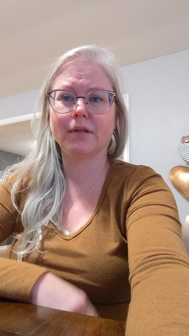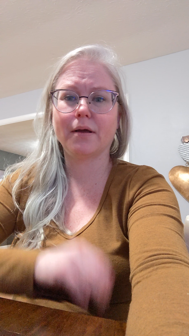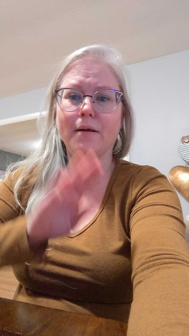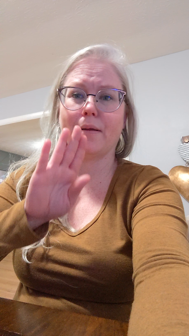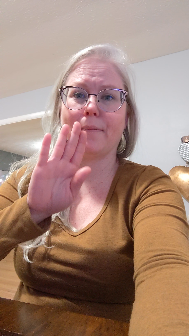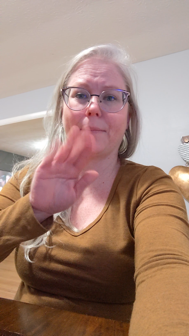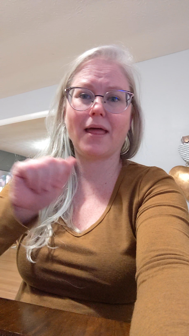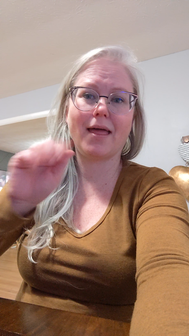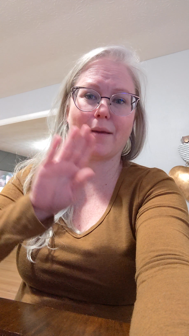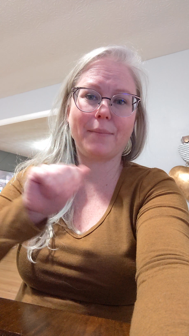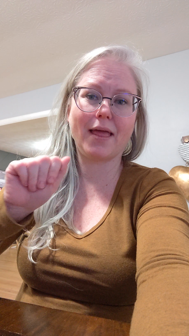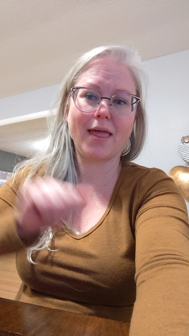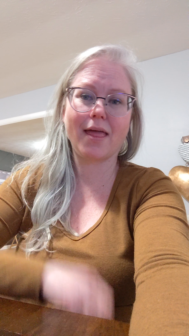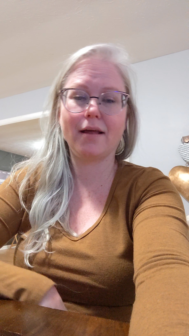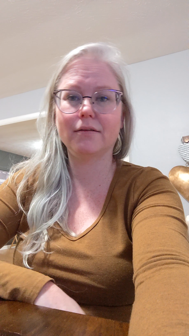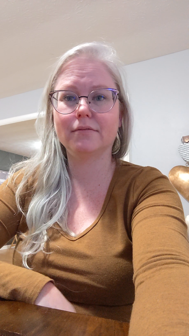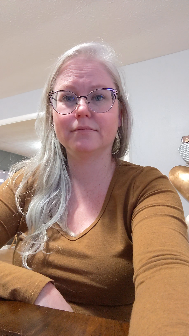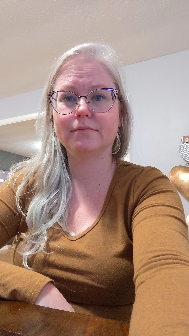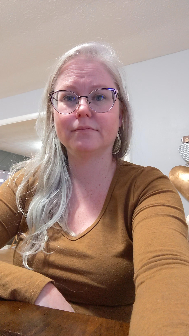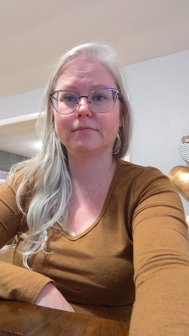baa baa